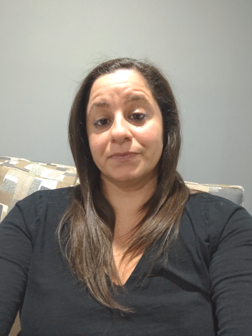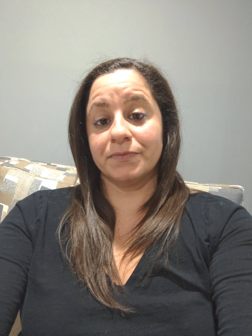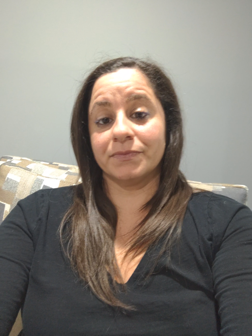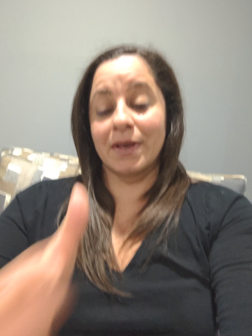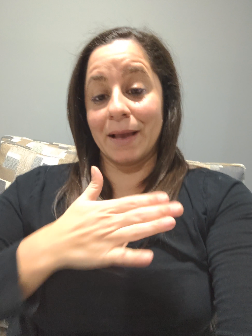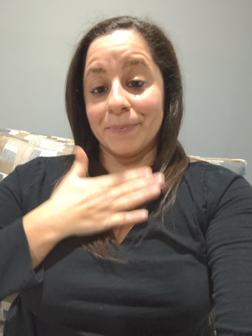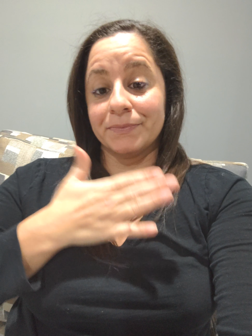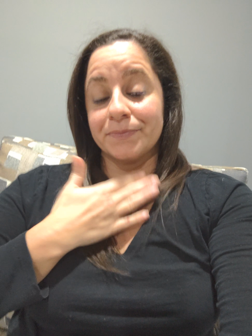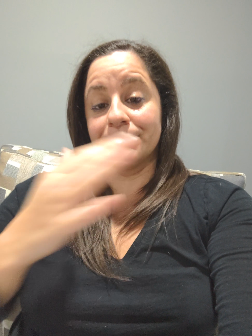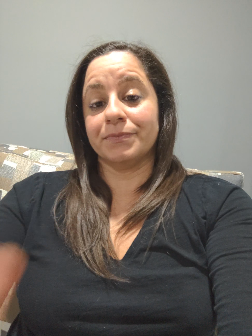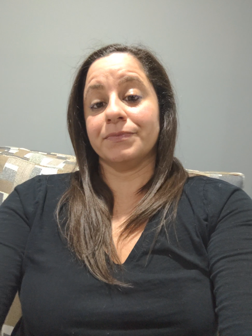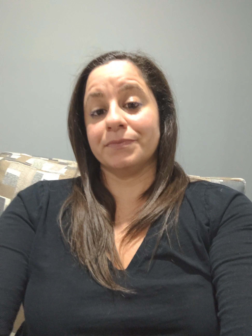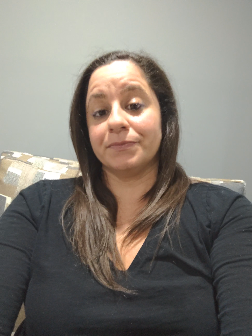happy